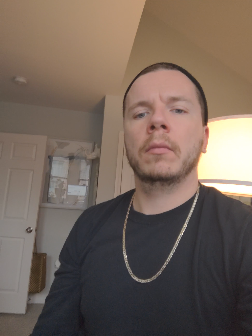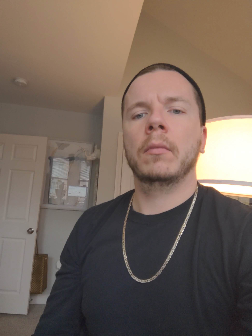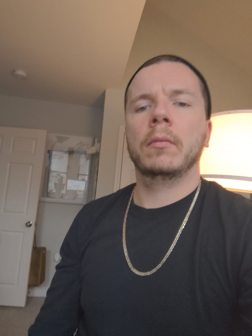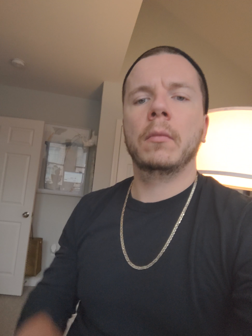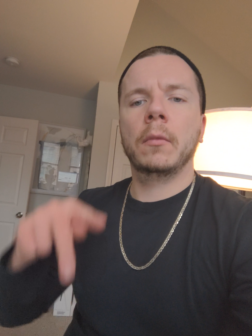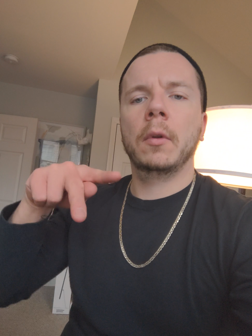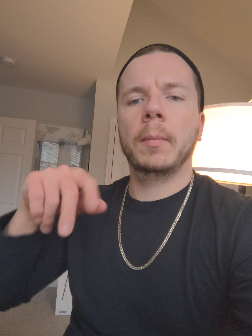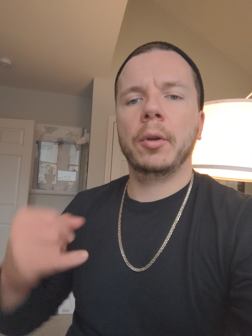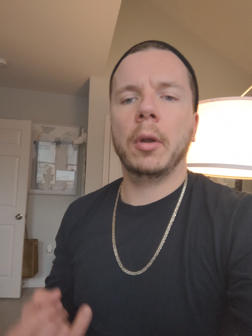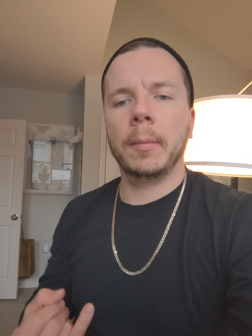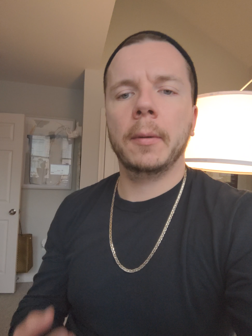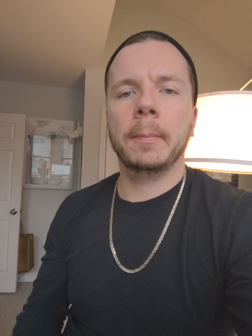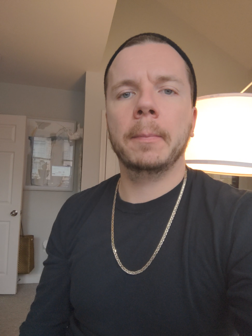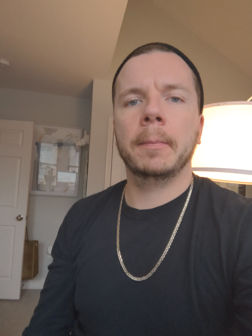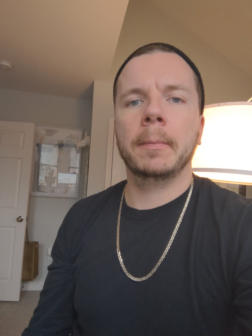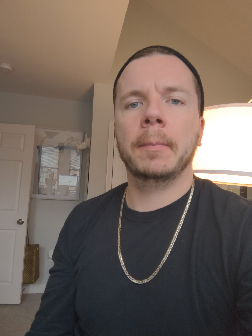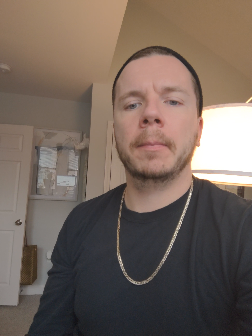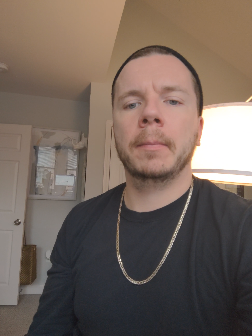pajamas